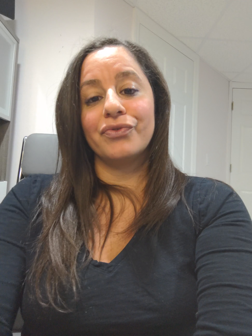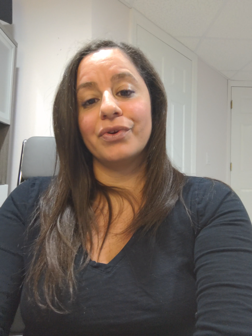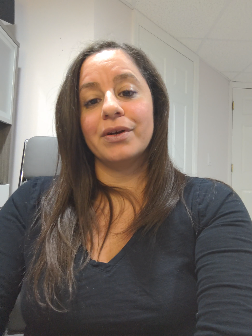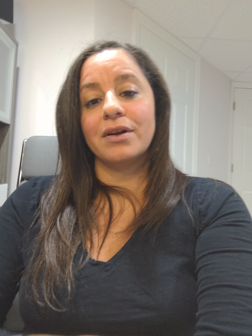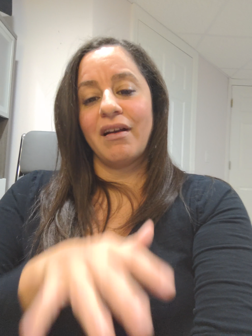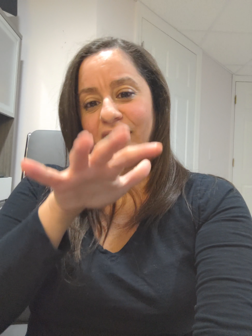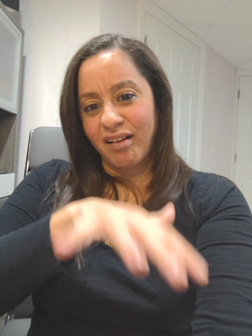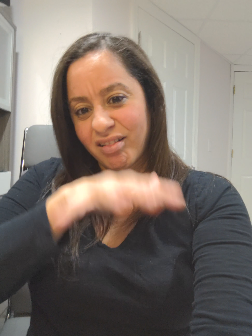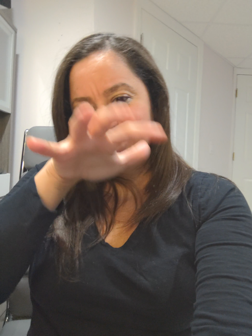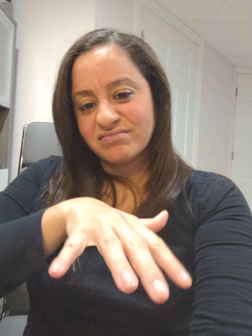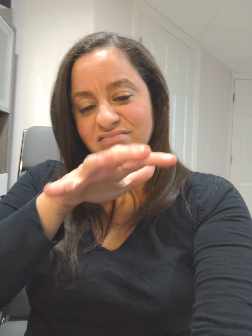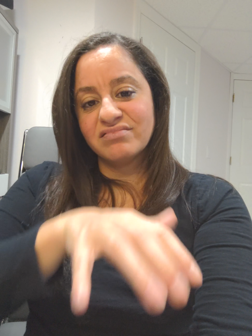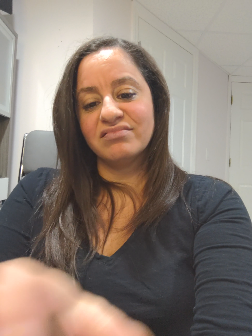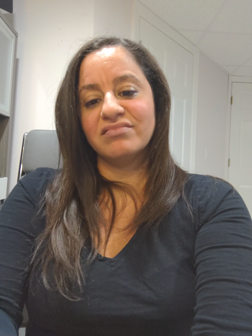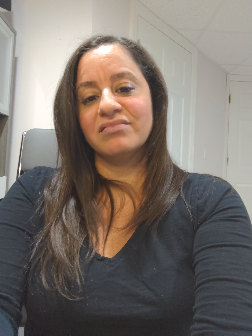alligator